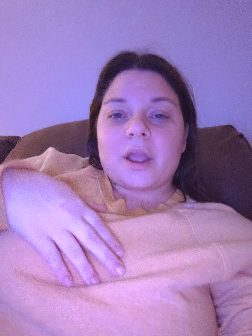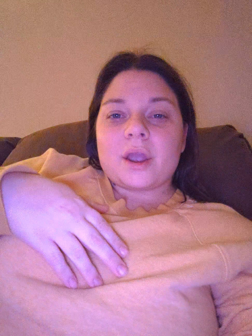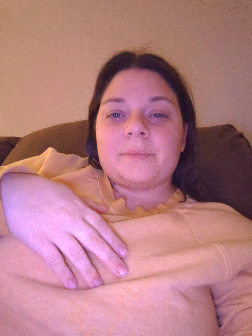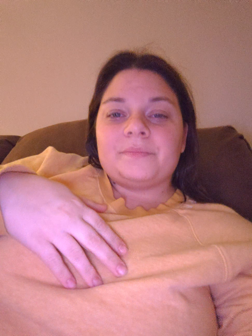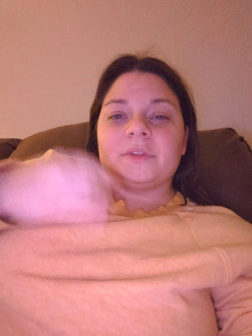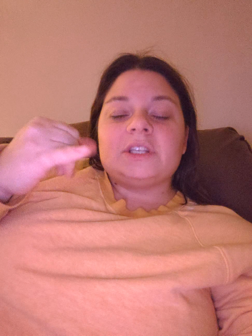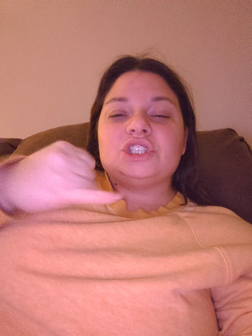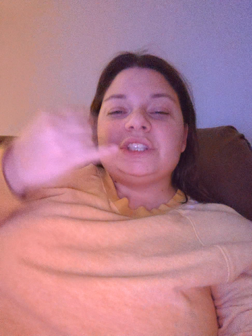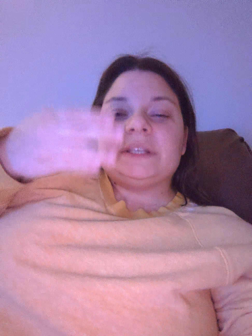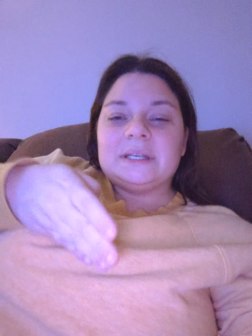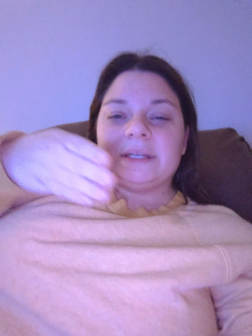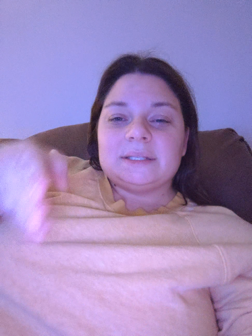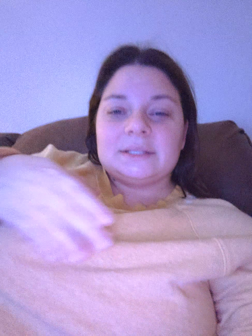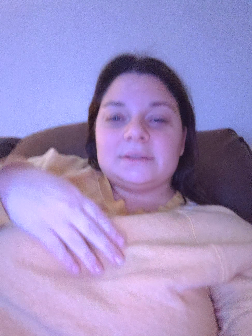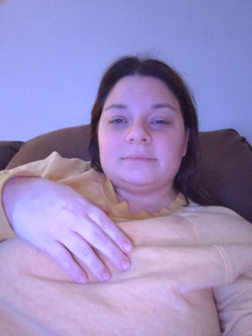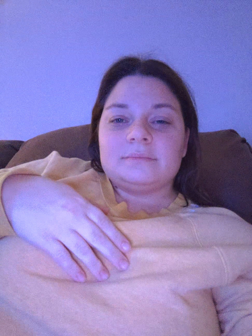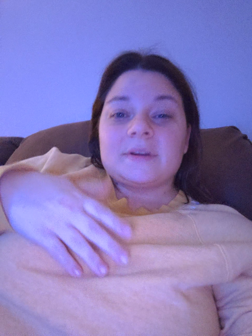jeans